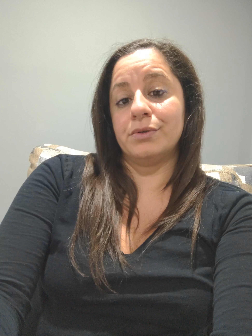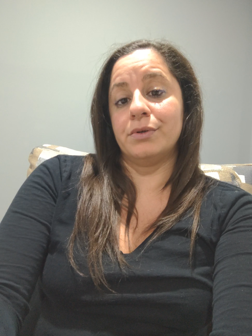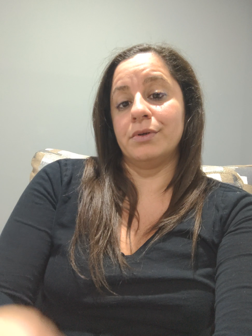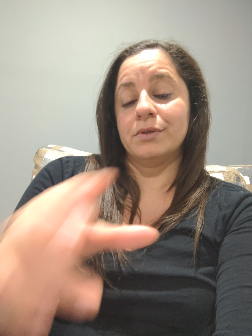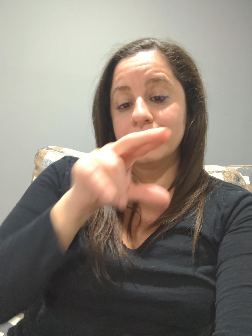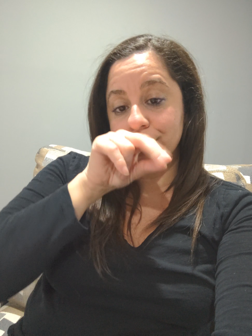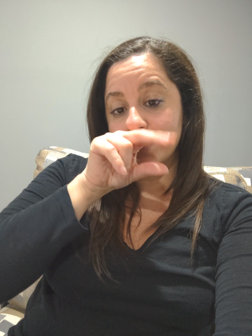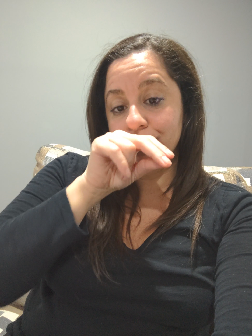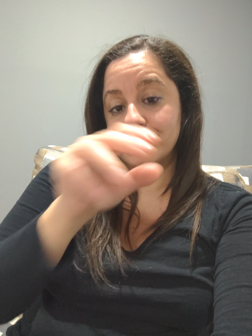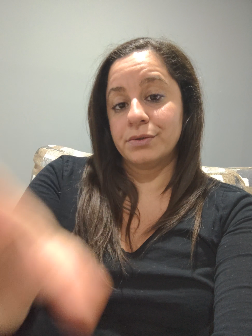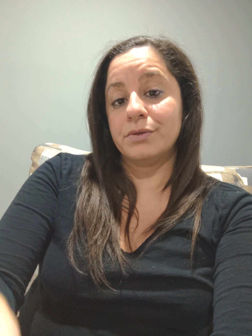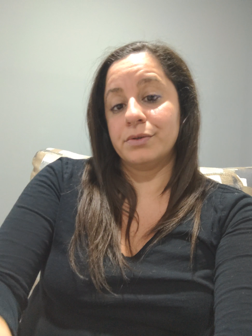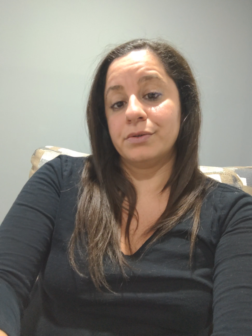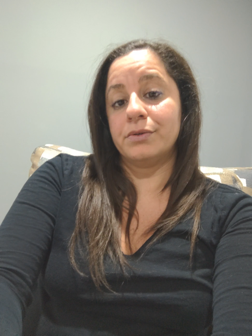duck